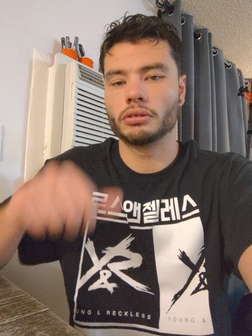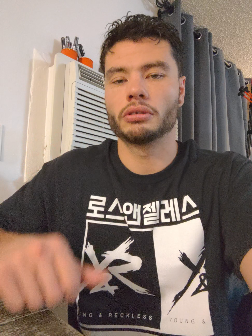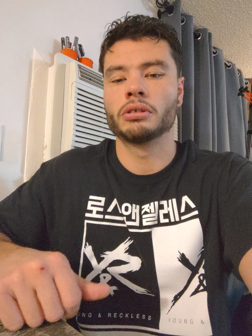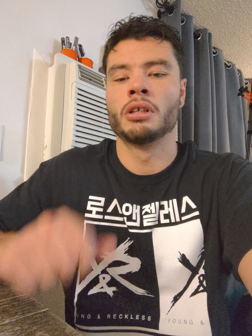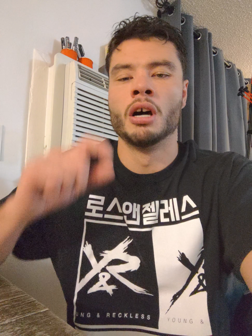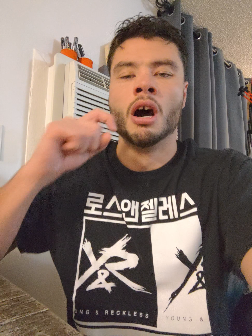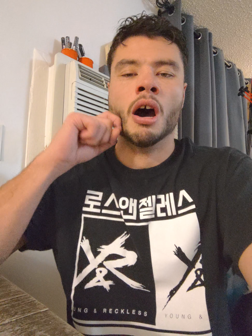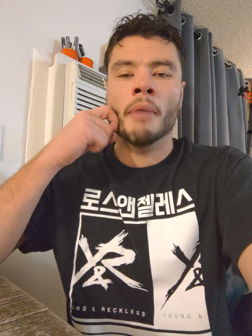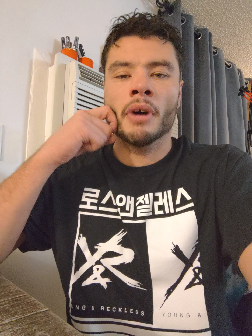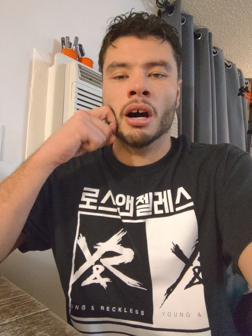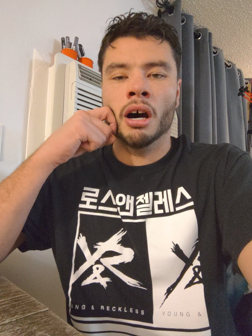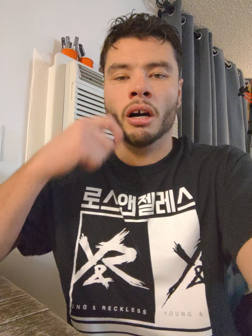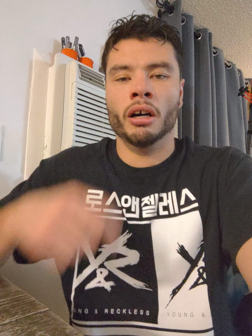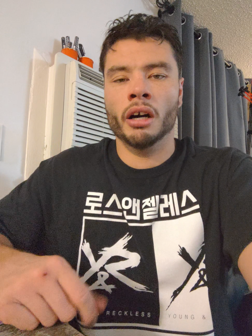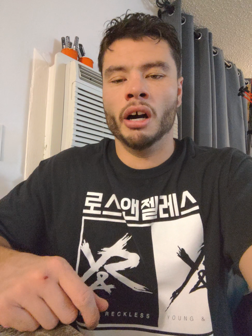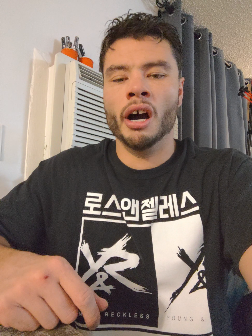apple